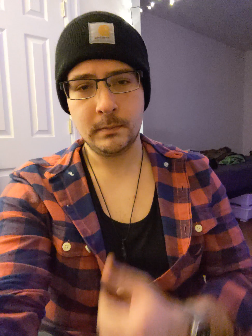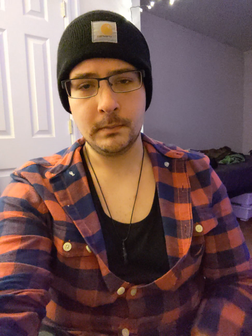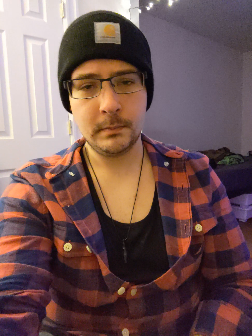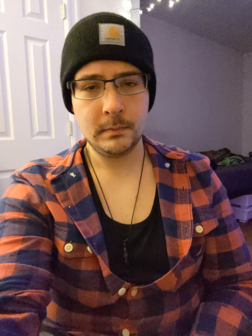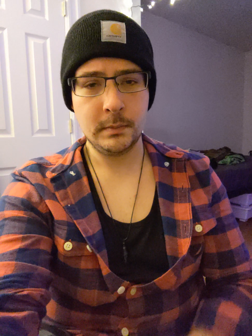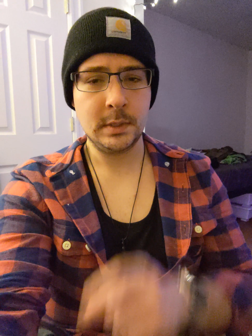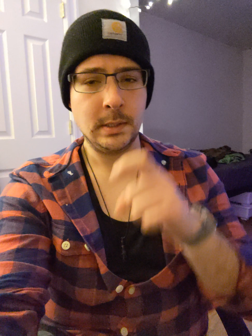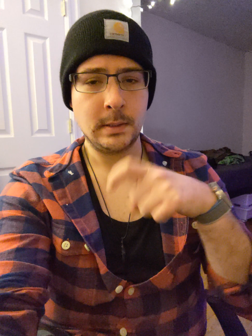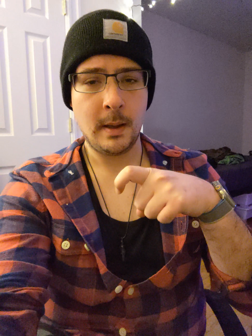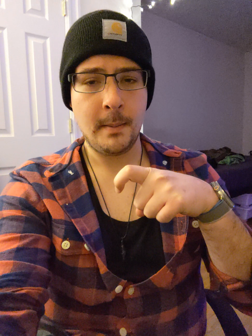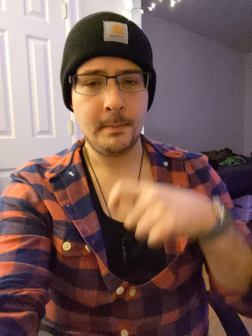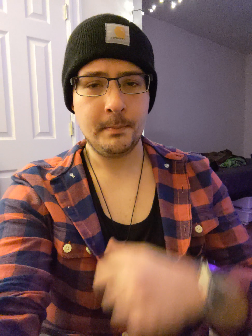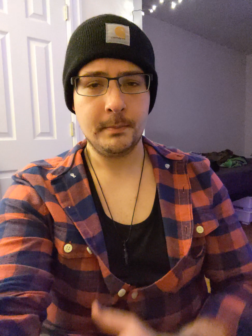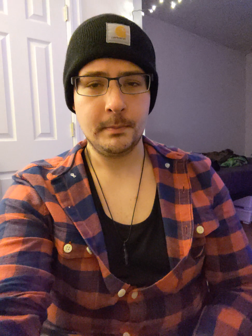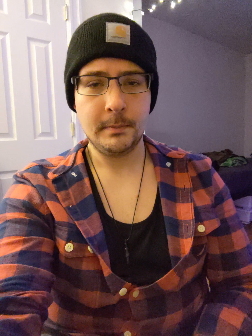time